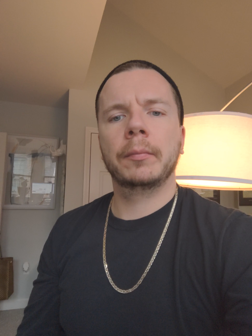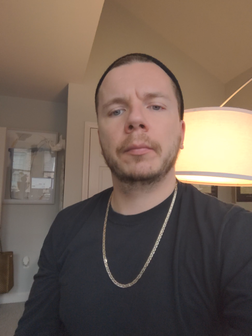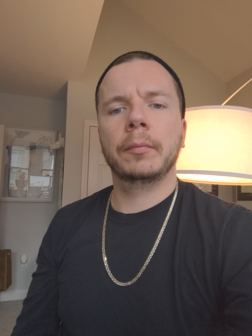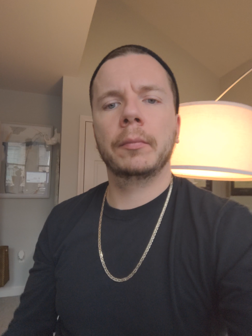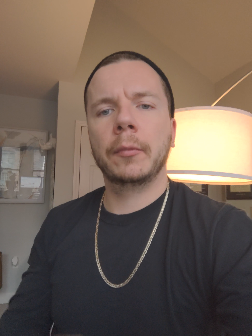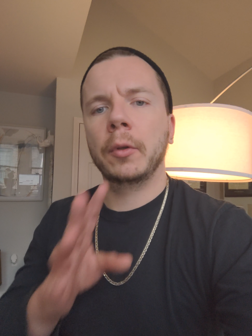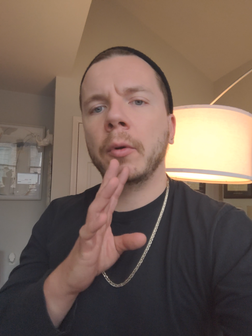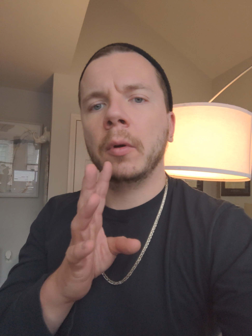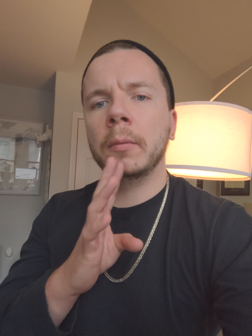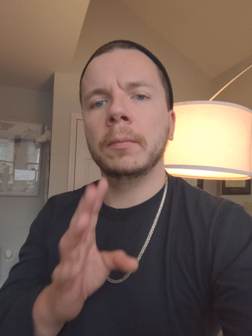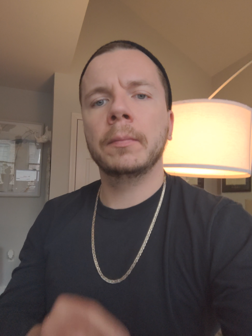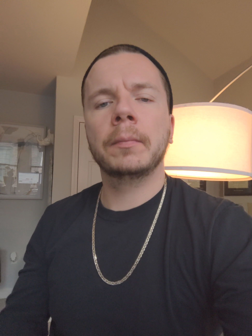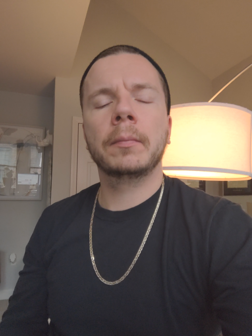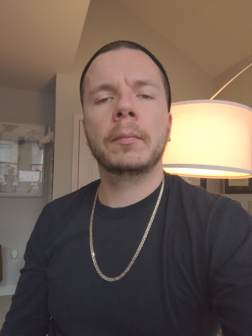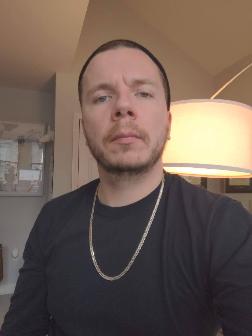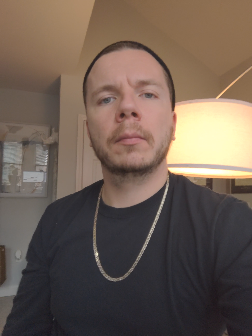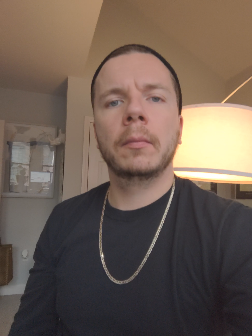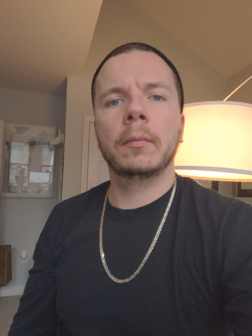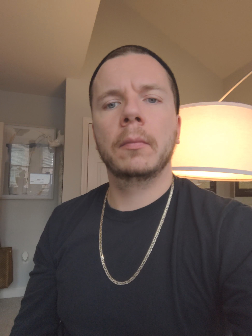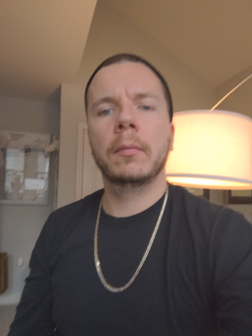talk